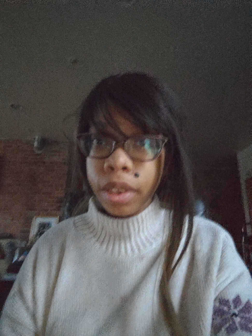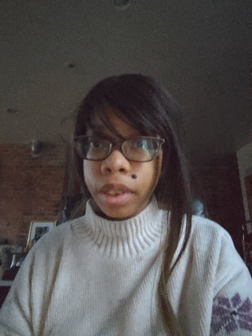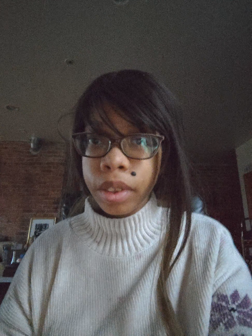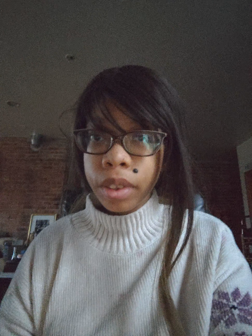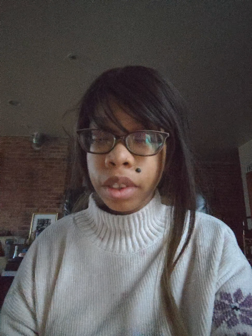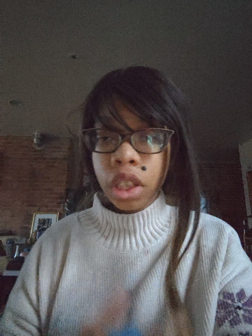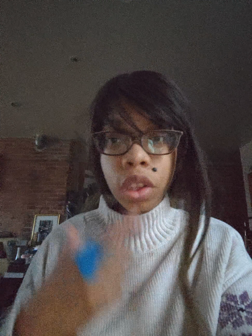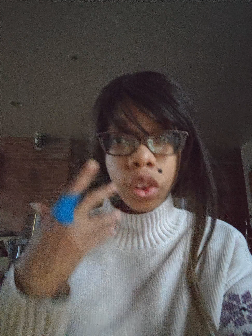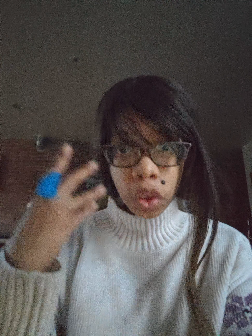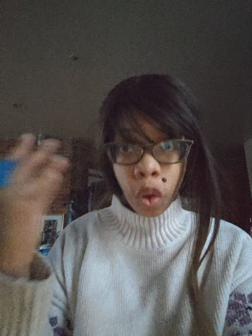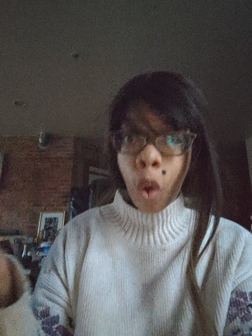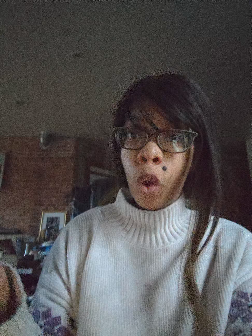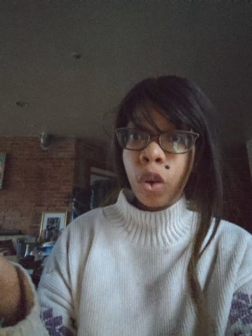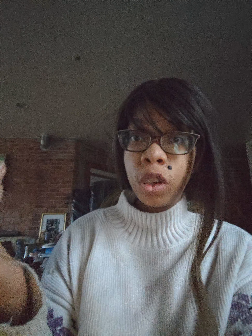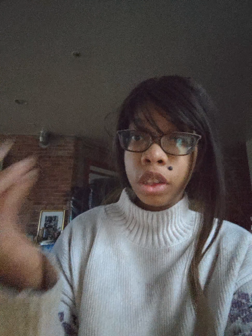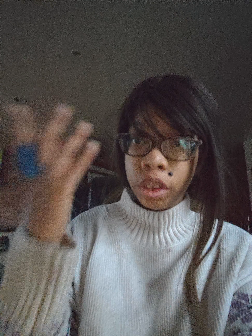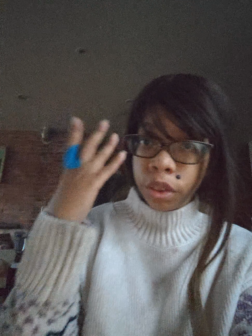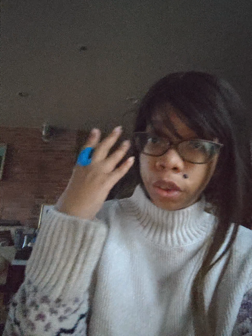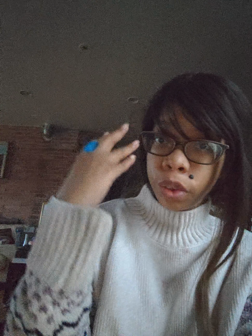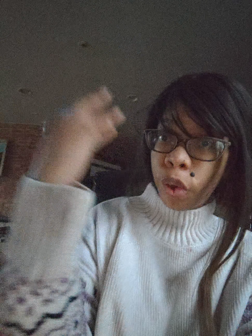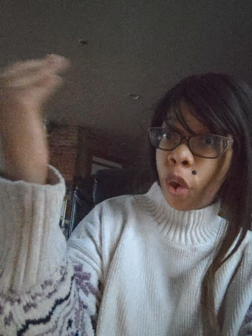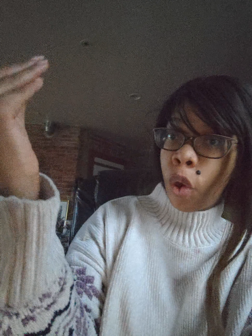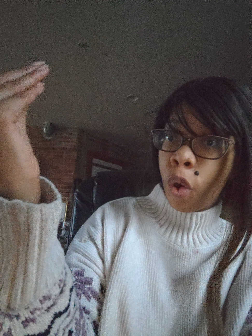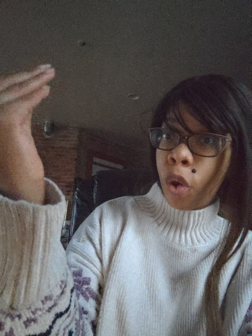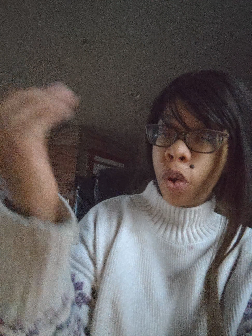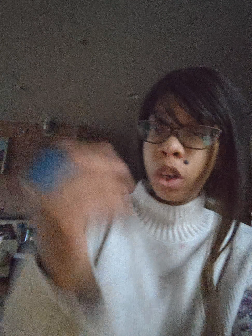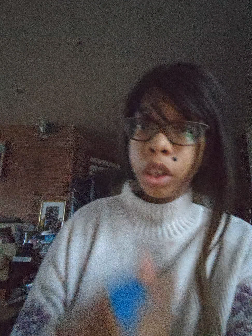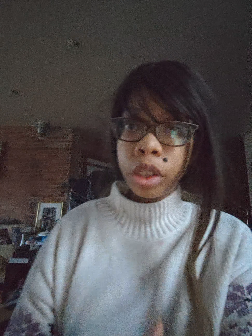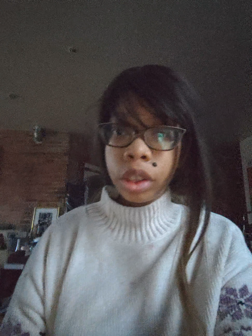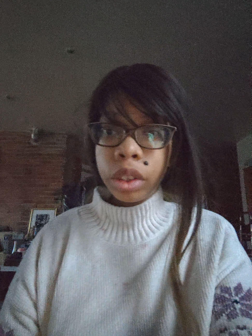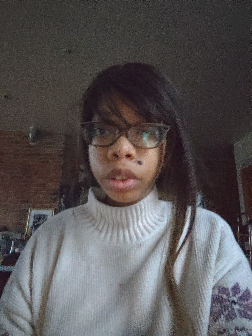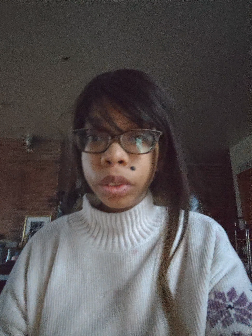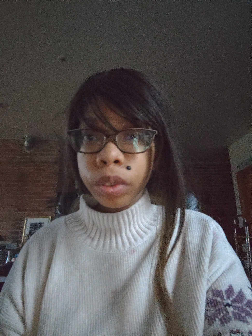go